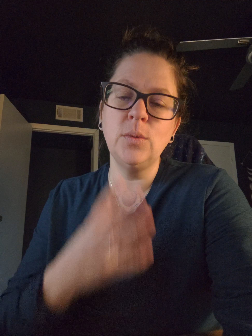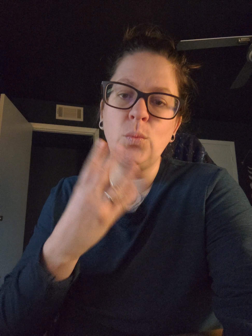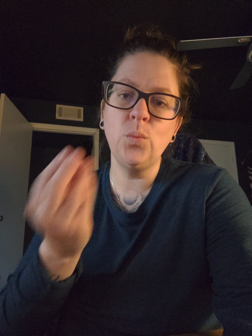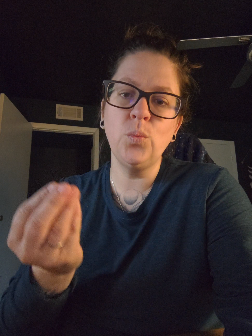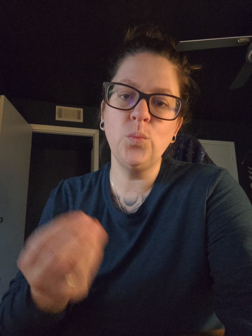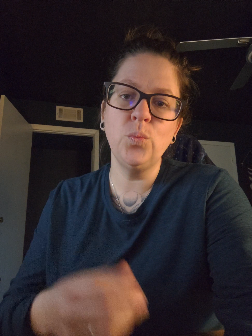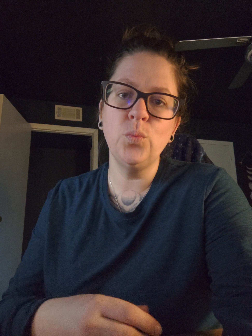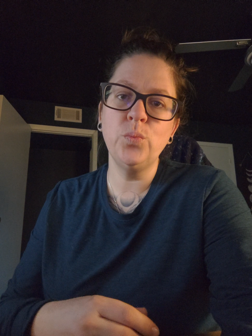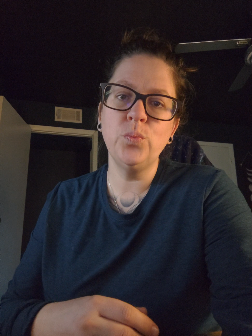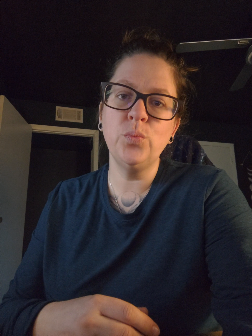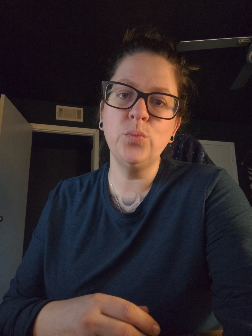go